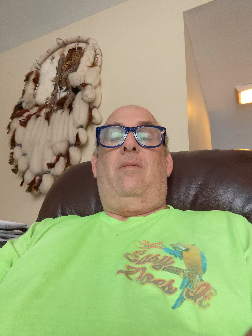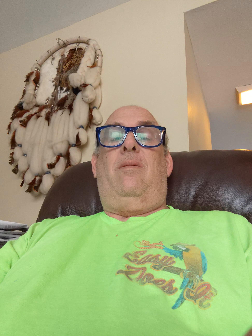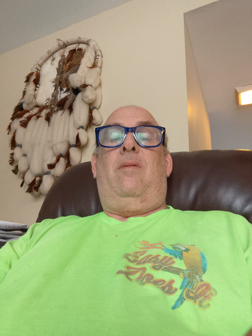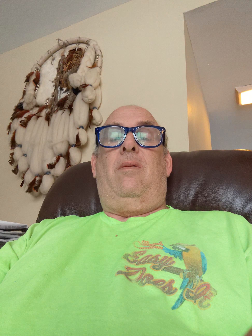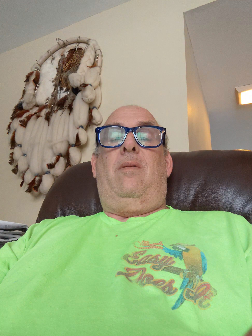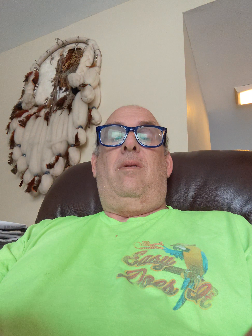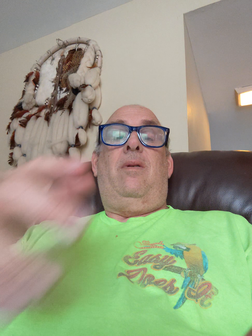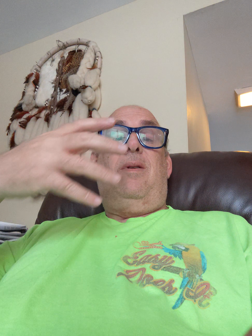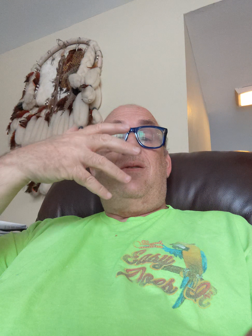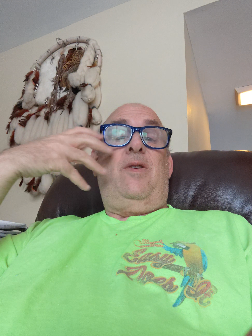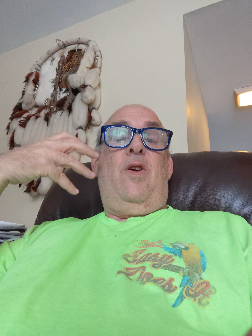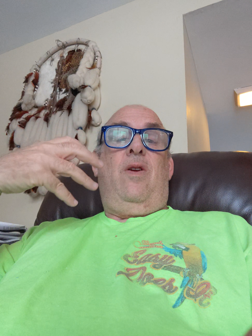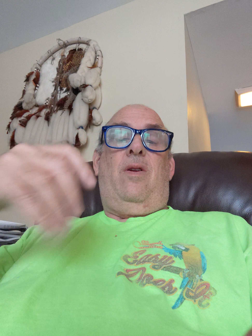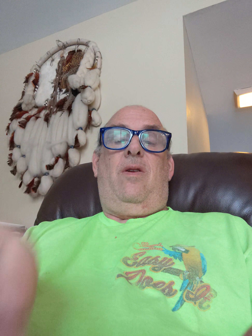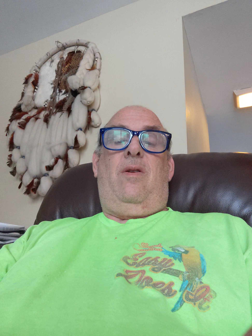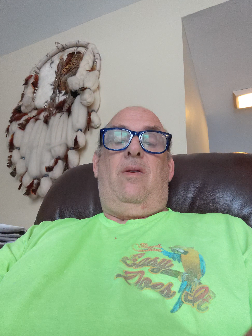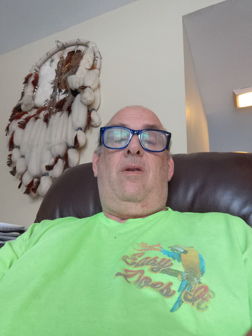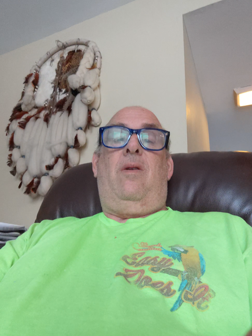tiger